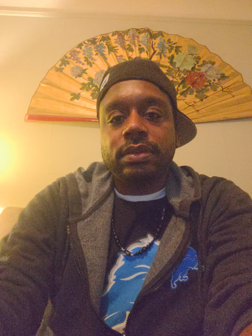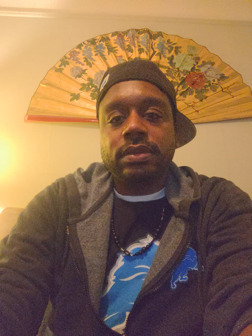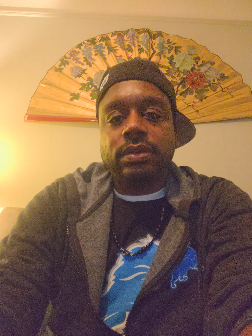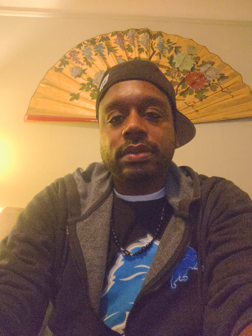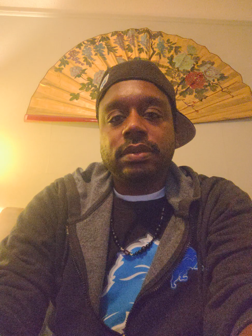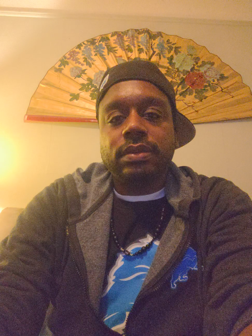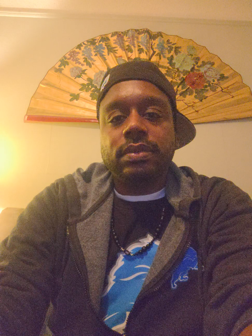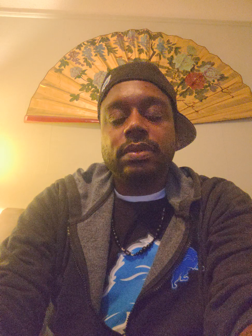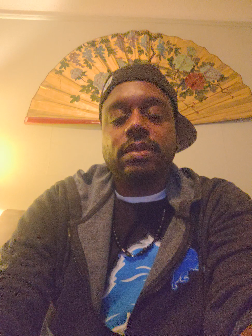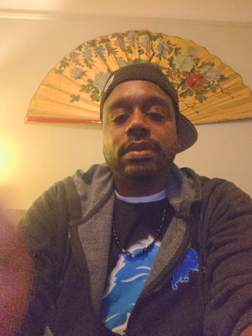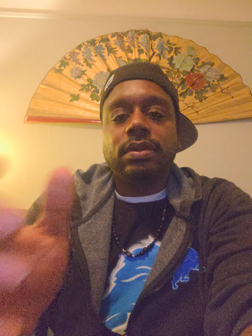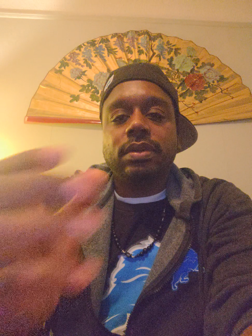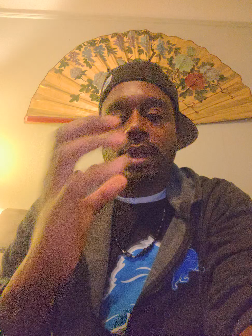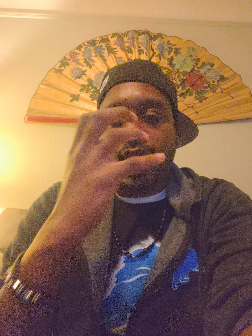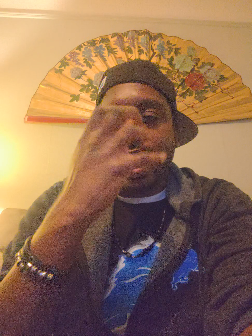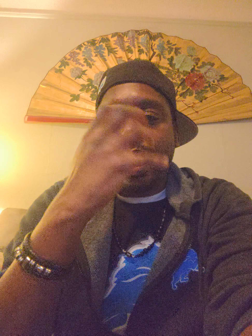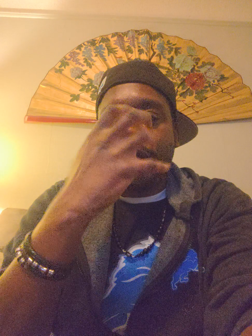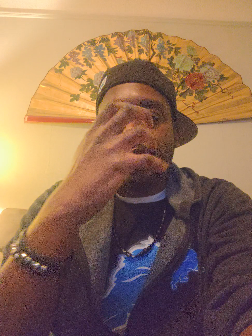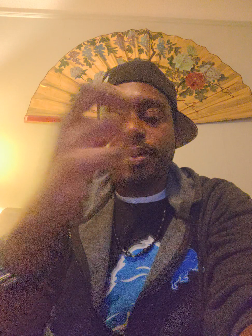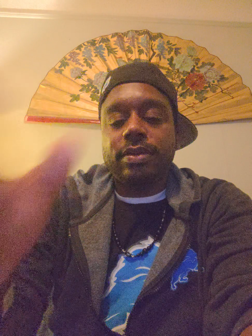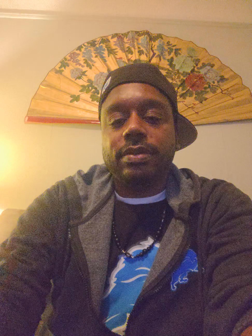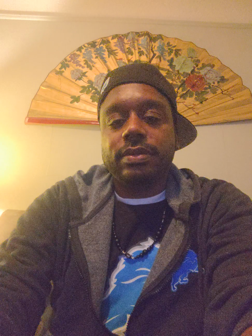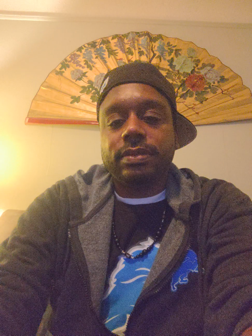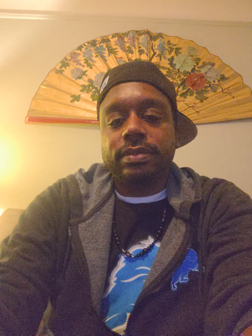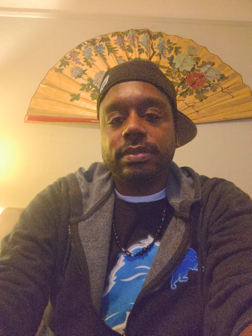clown